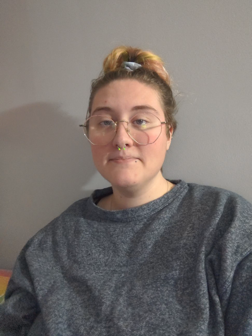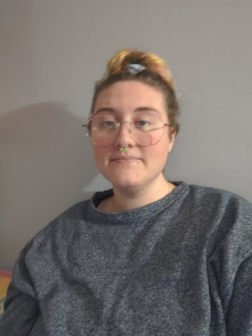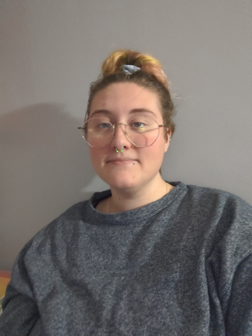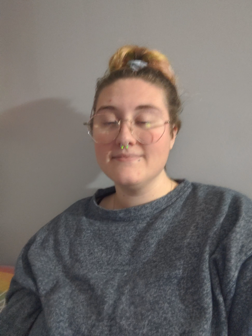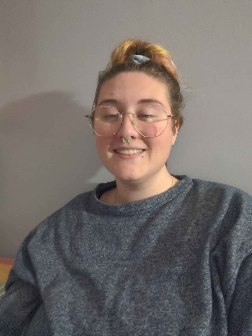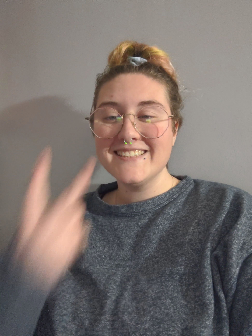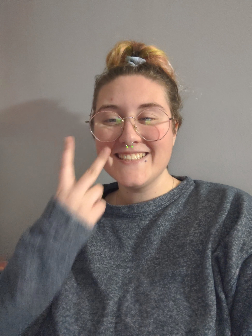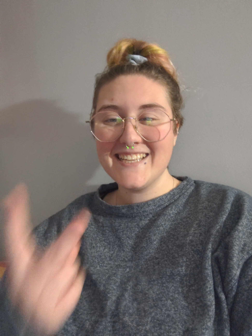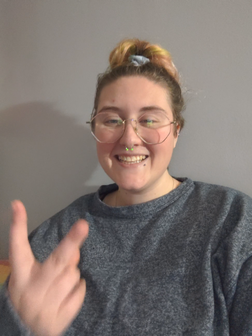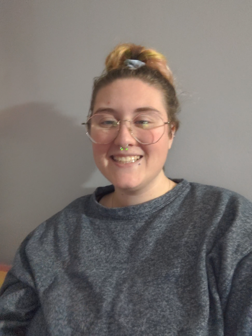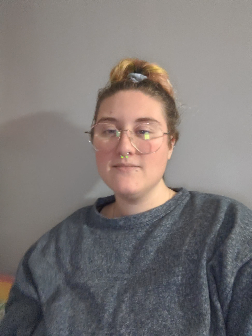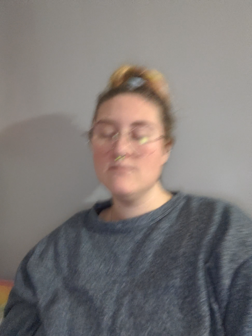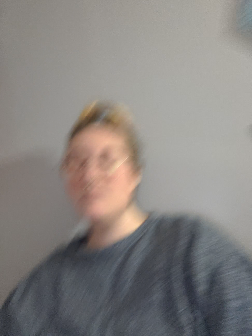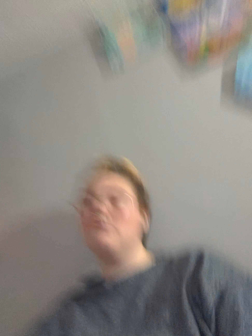see